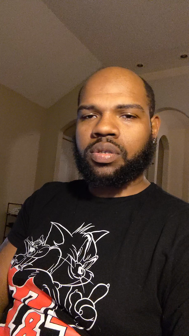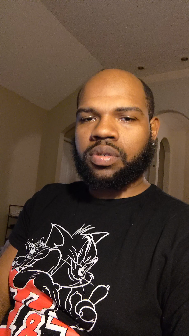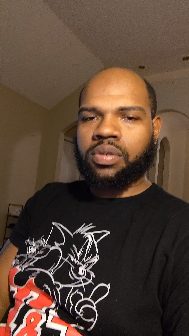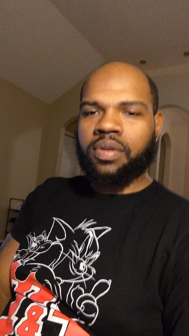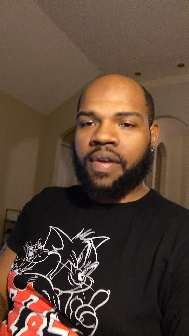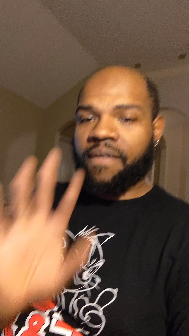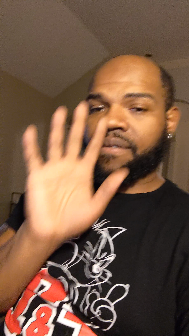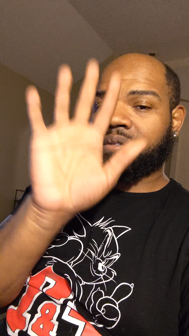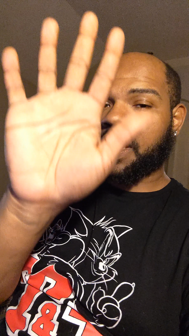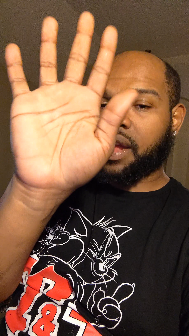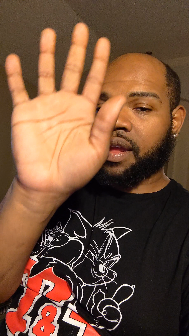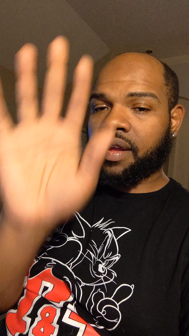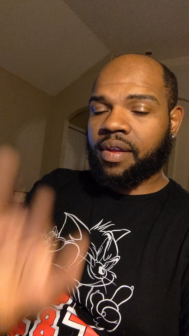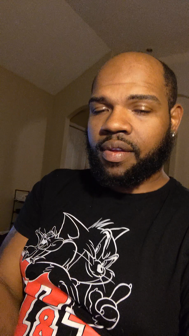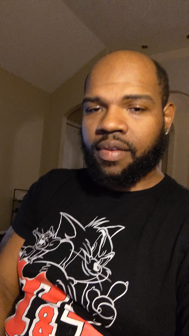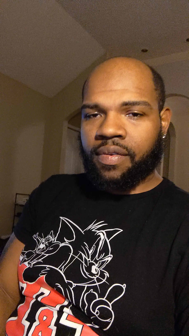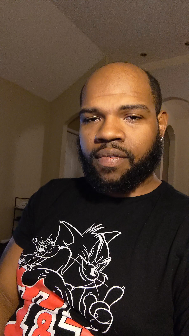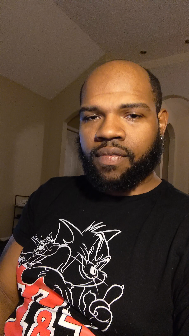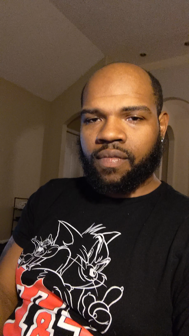give me five